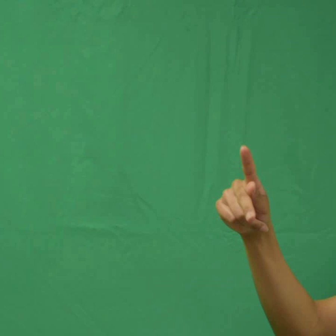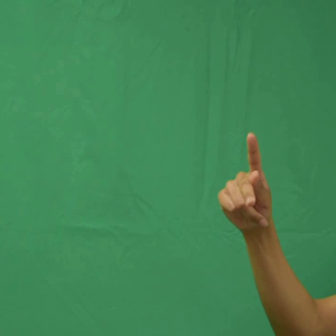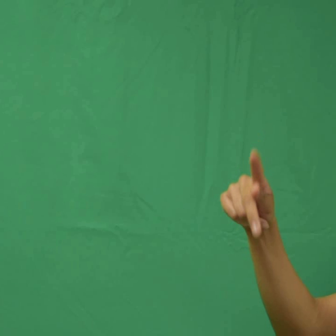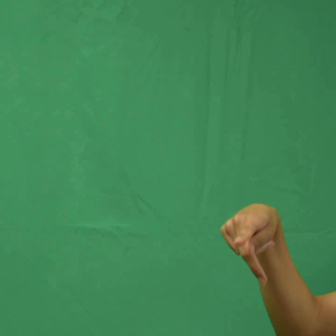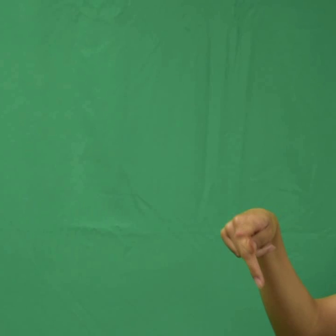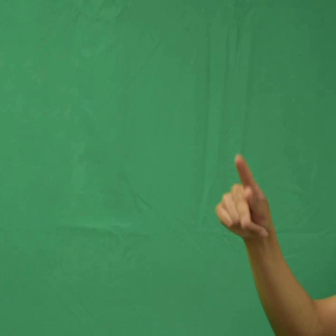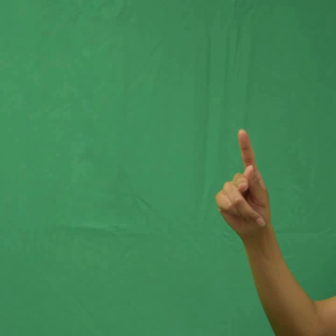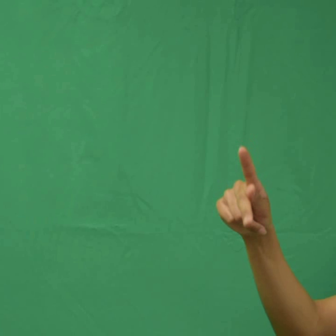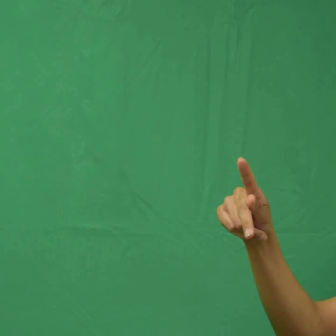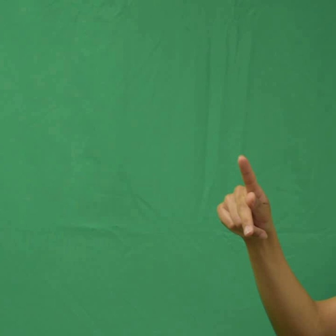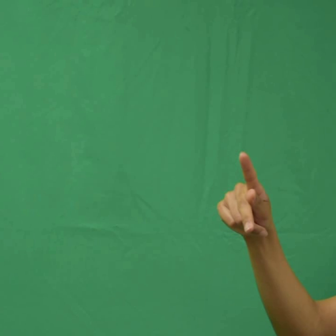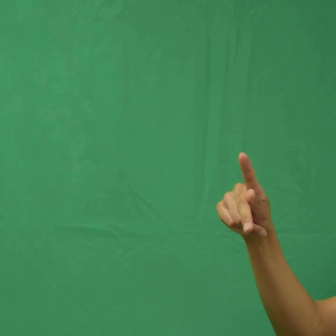K